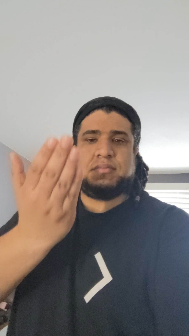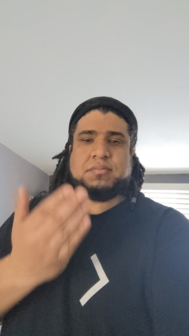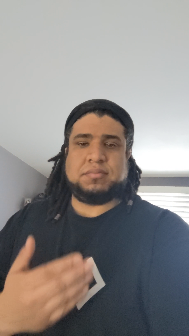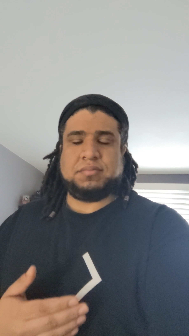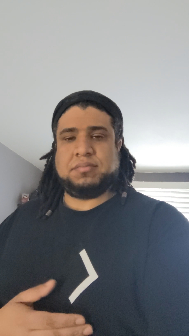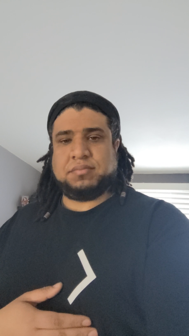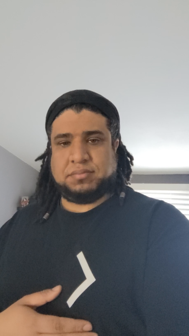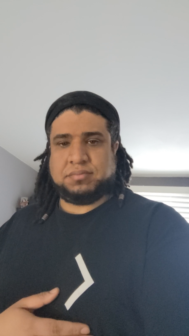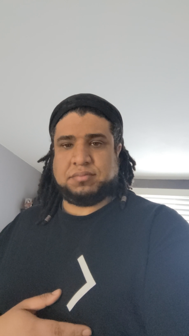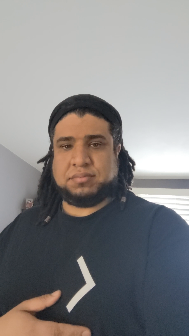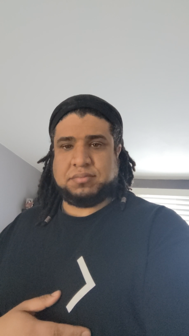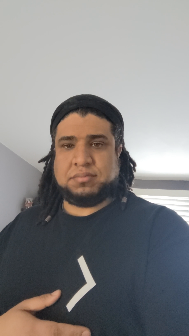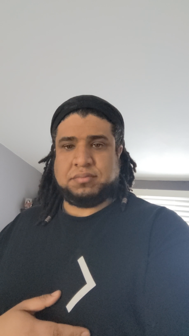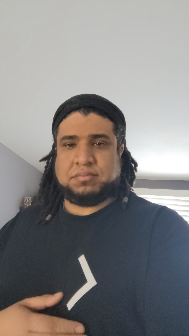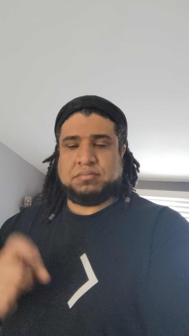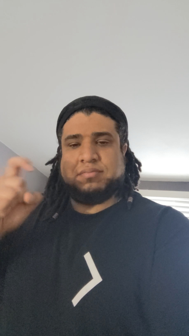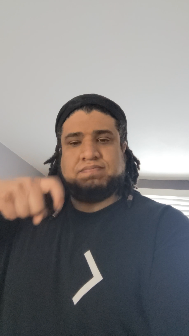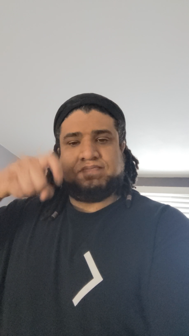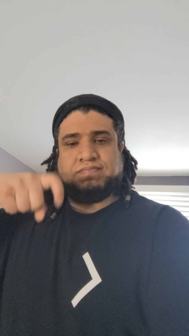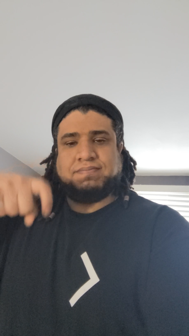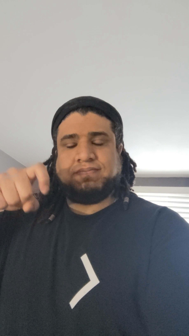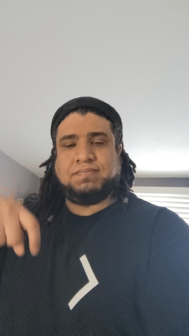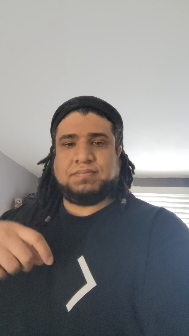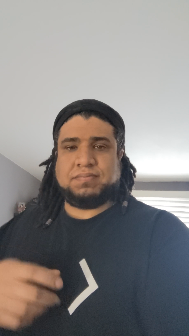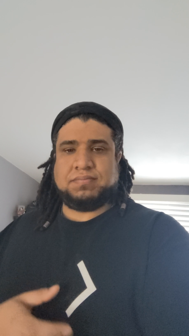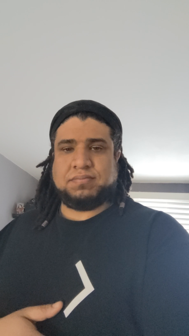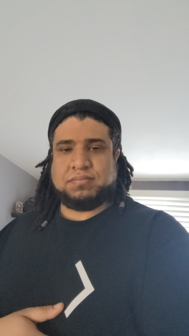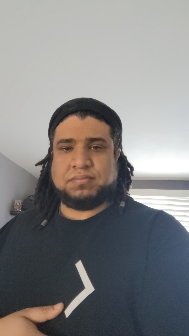need